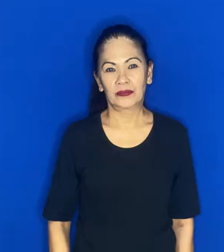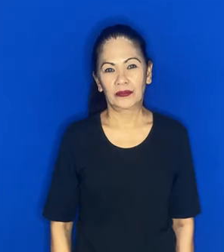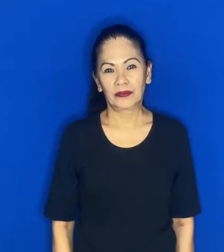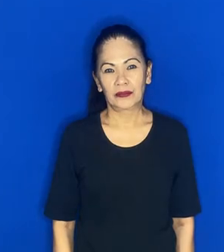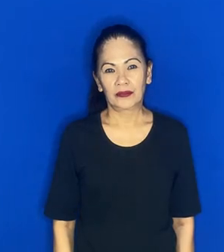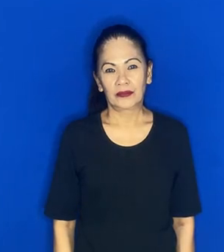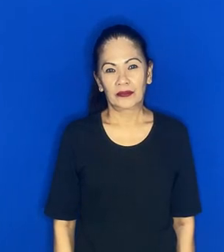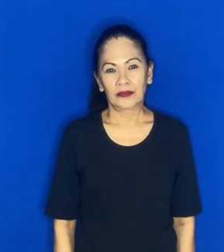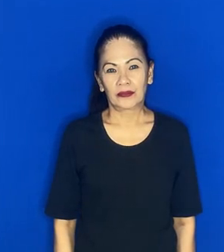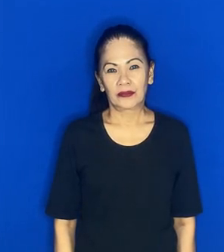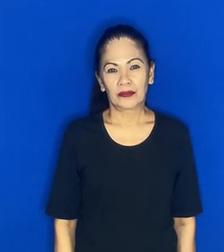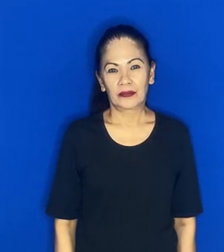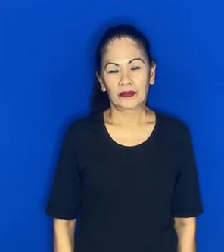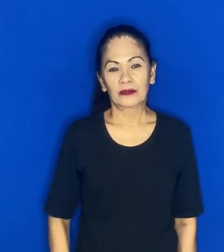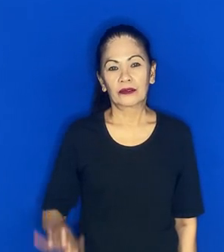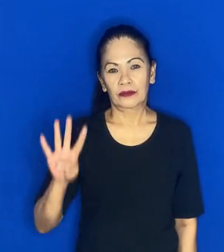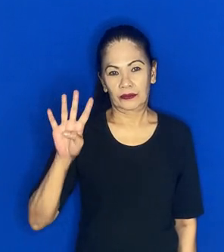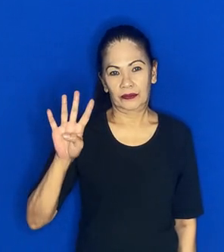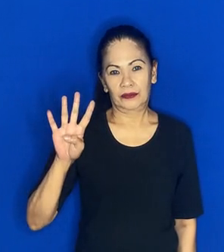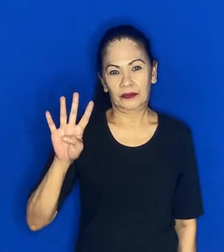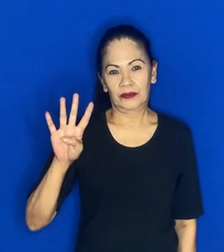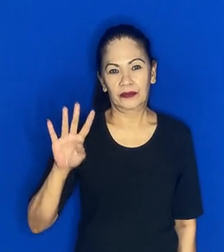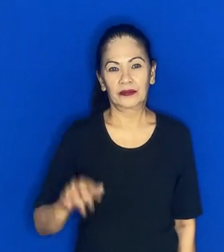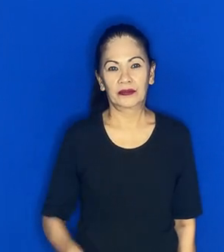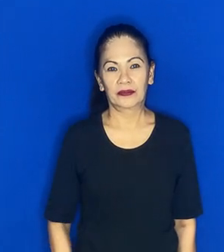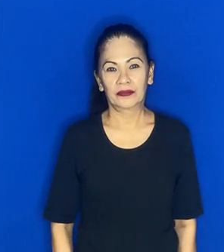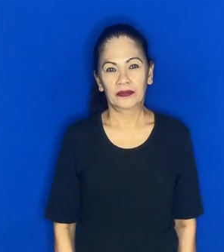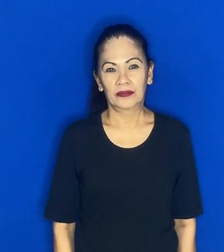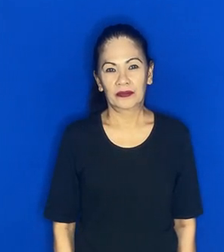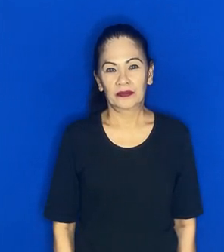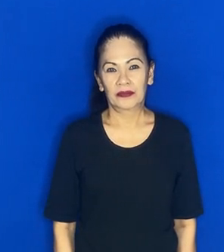four